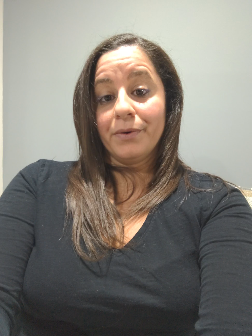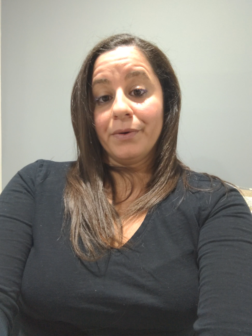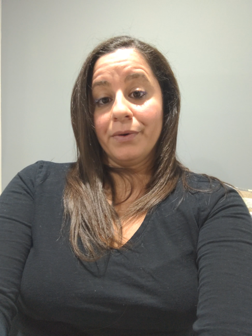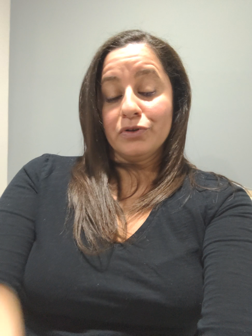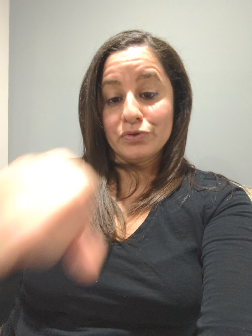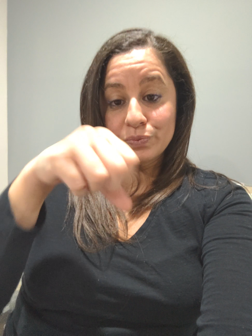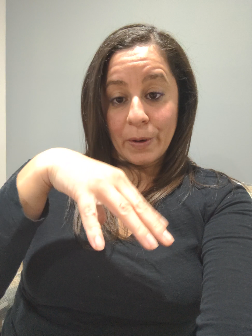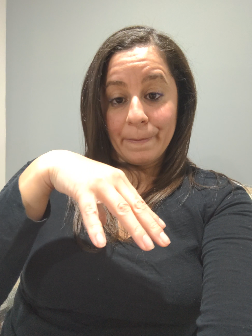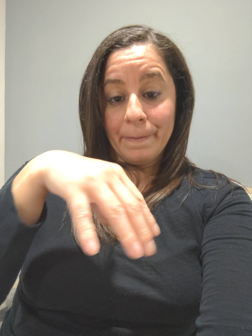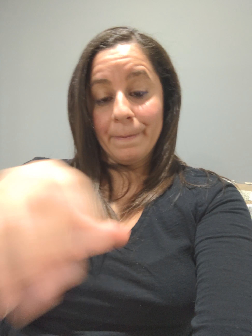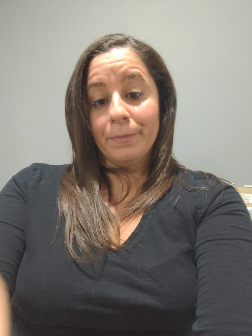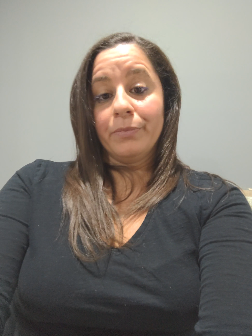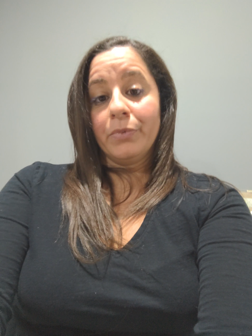drop